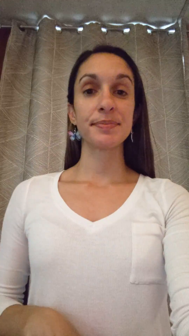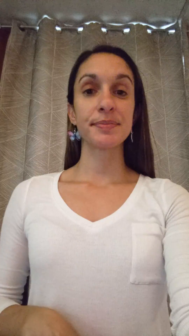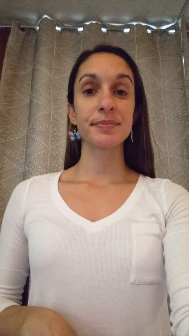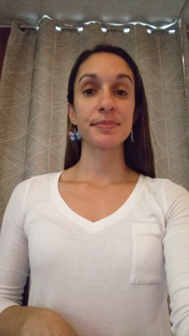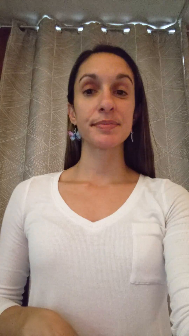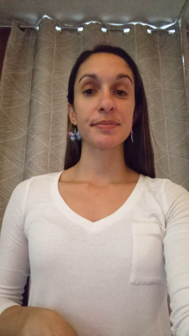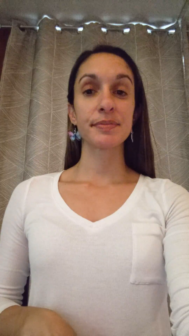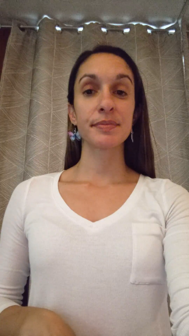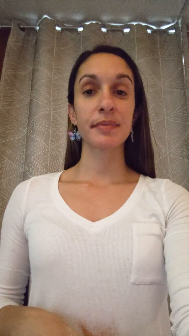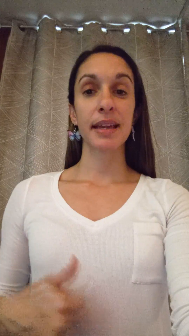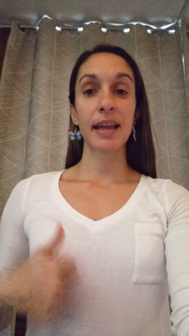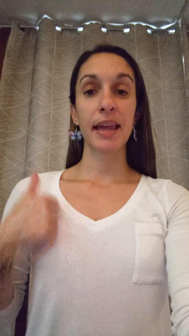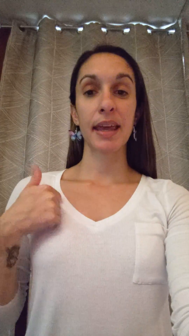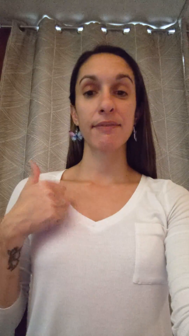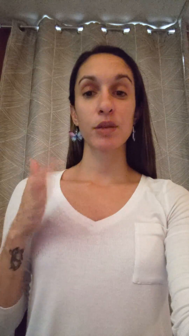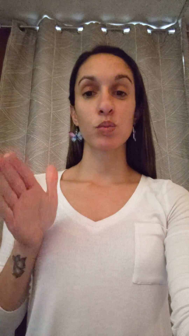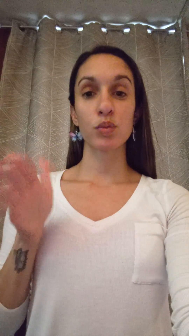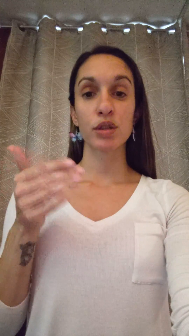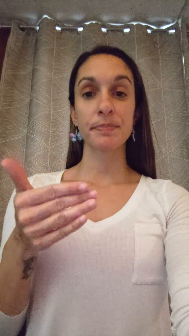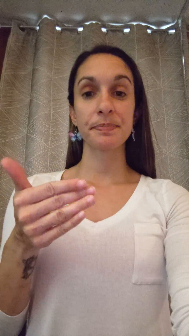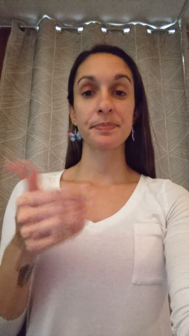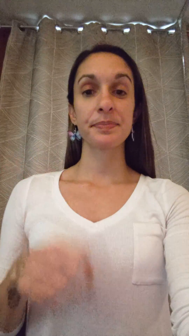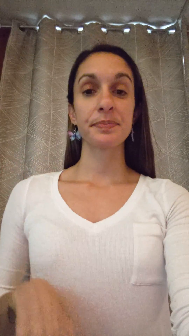living room